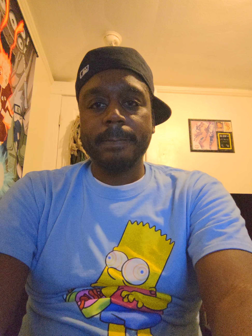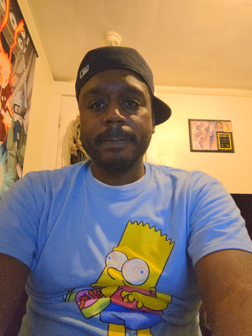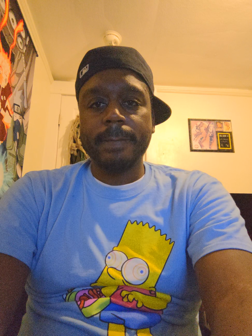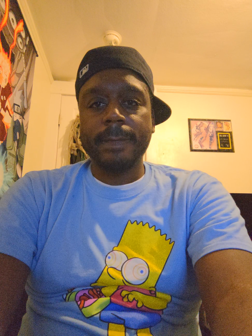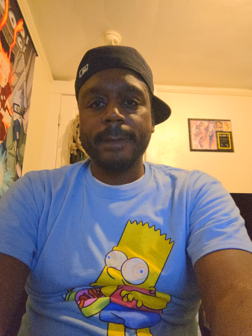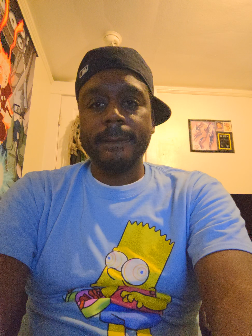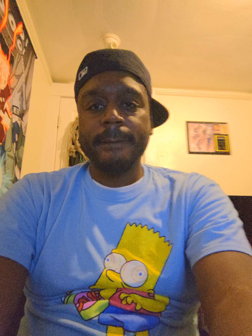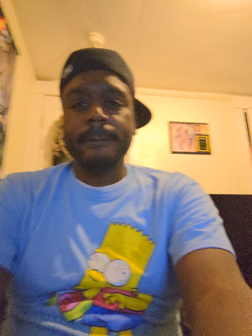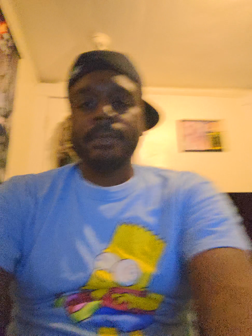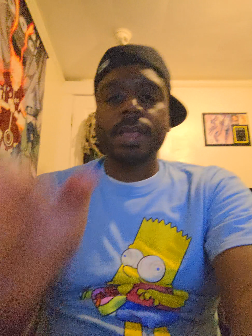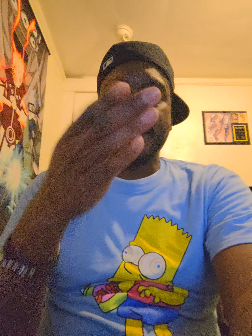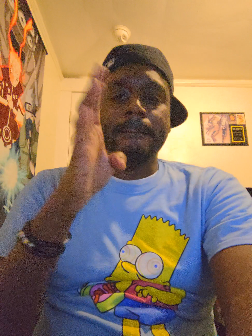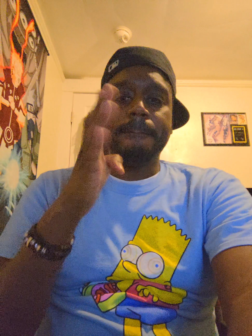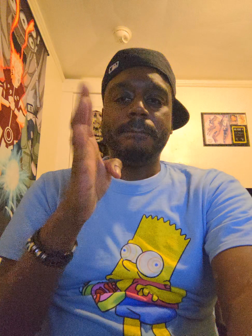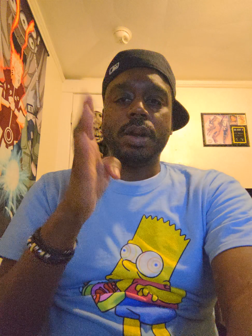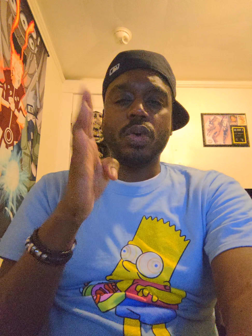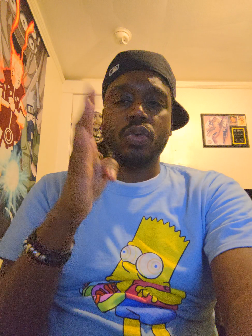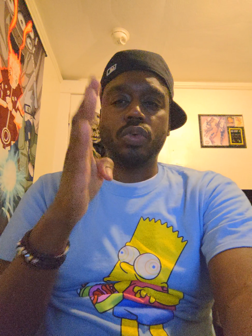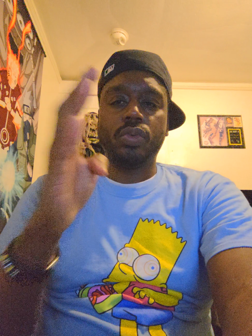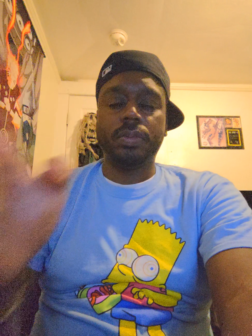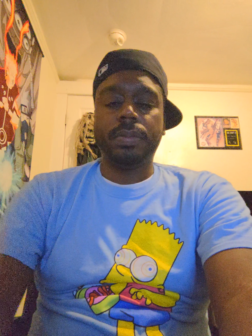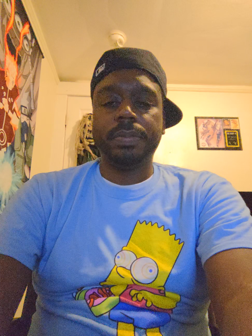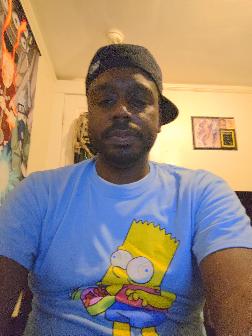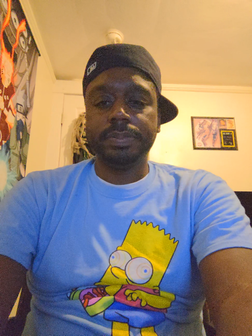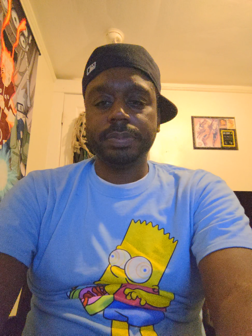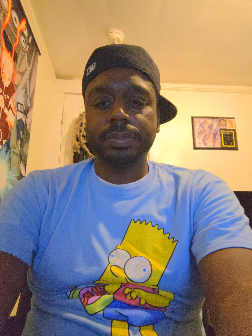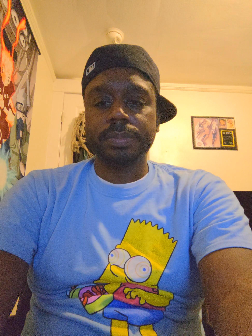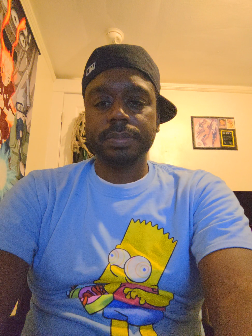blue